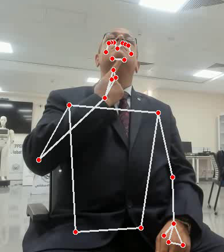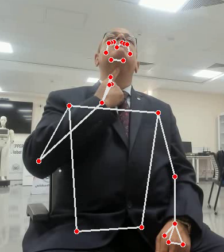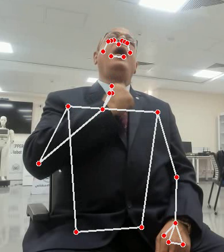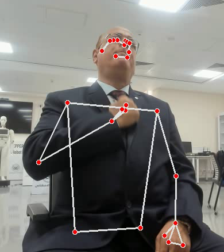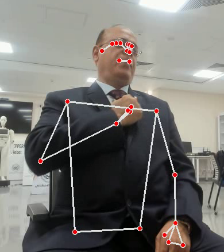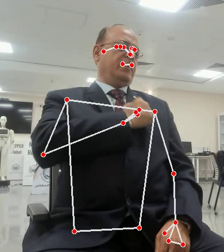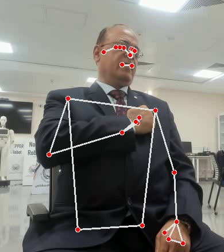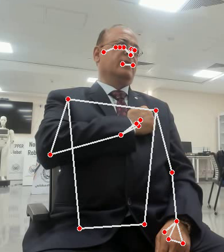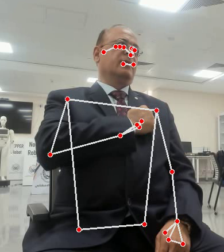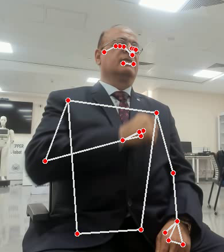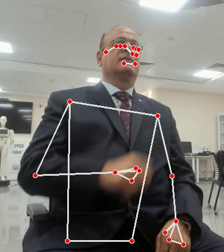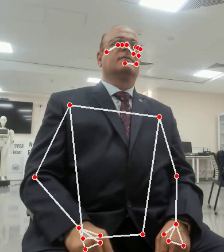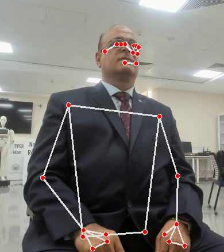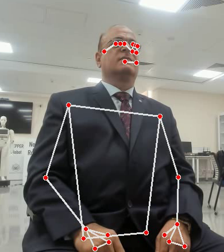bhab